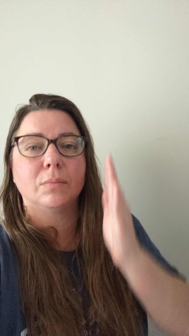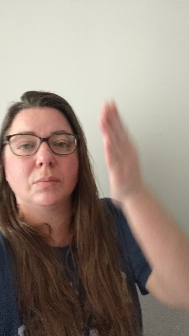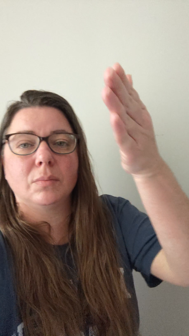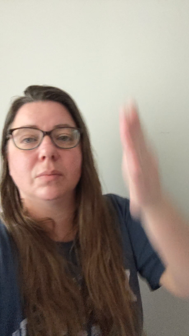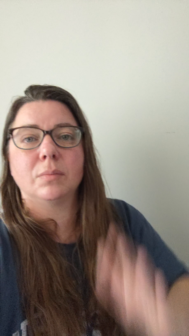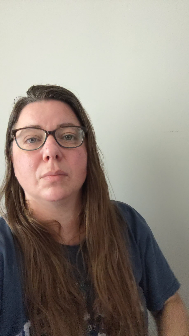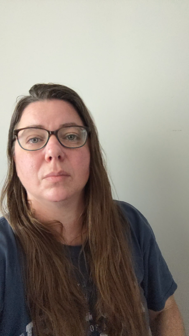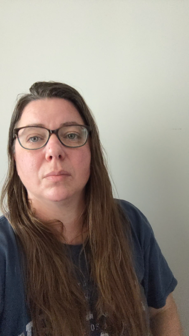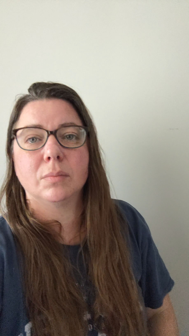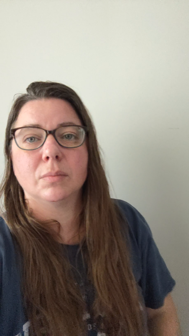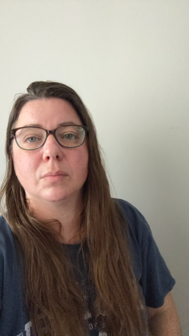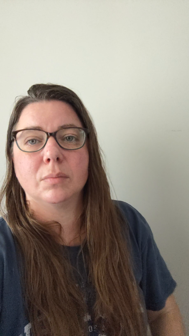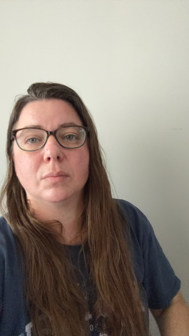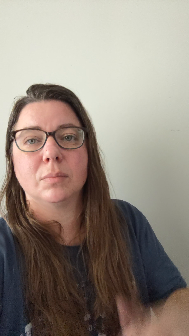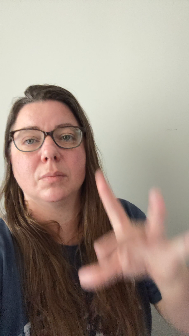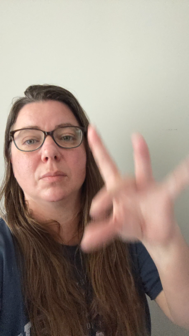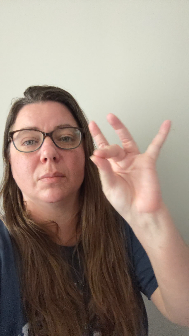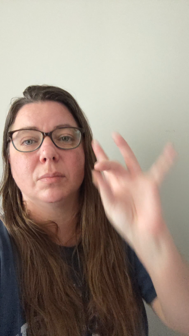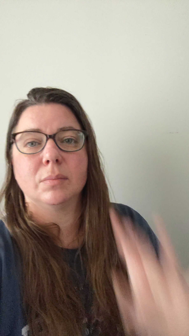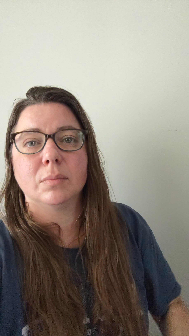pick